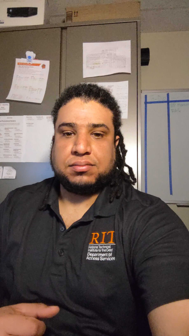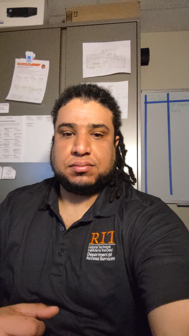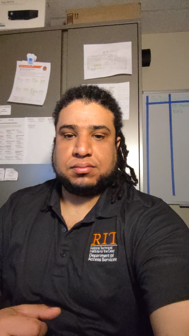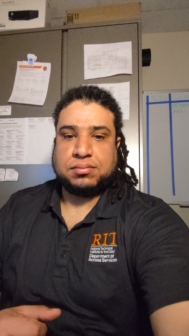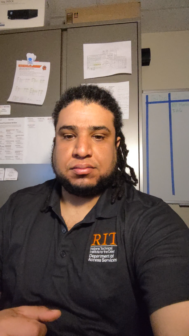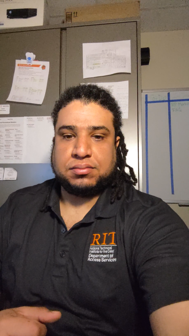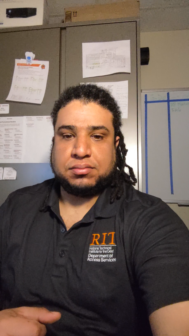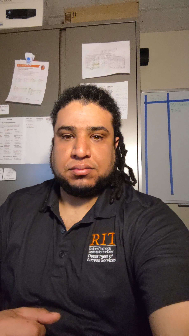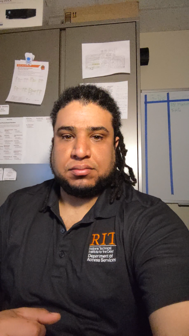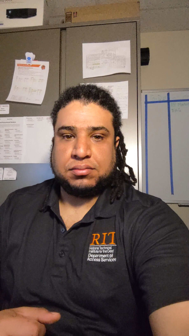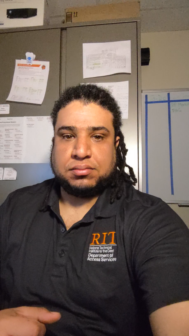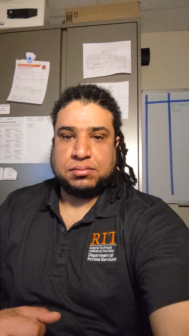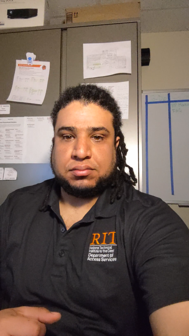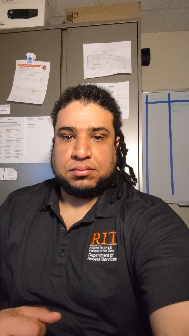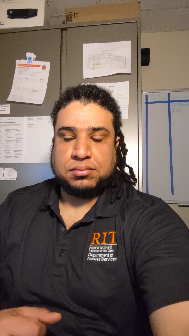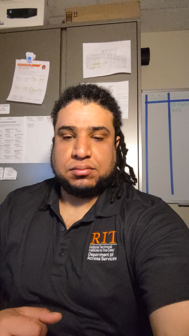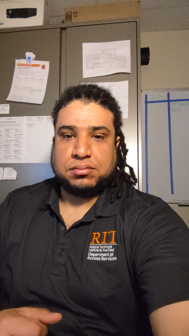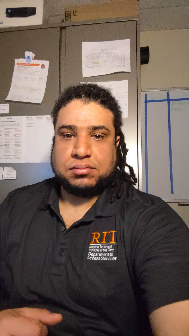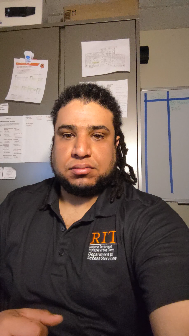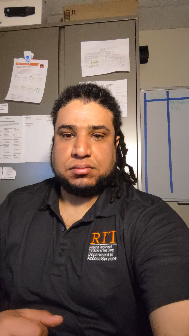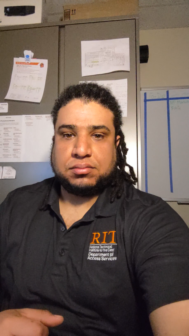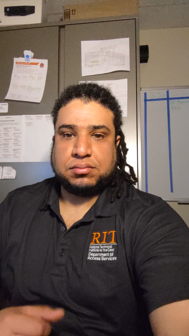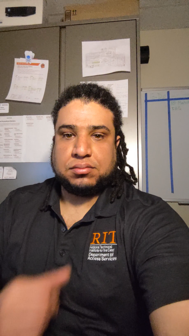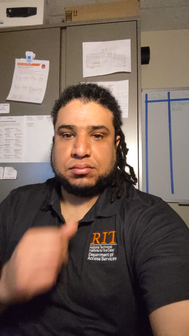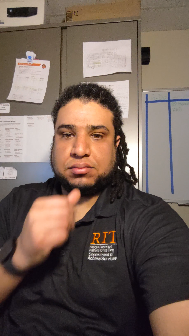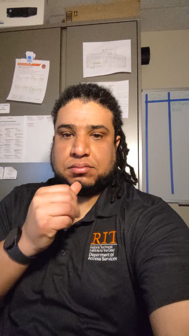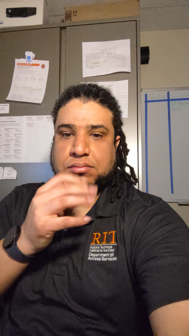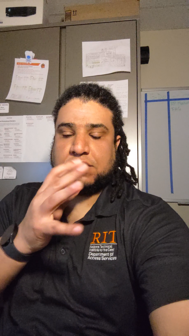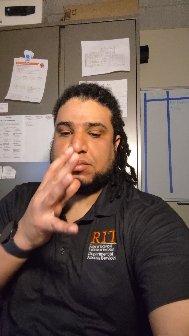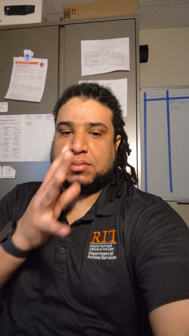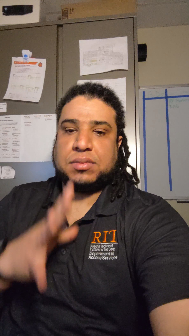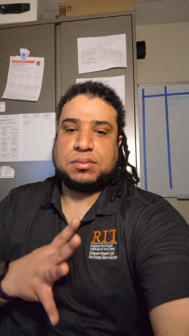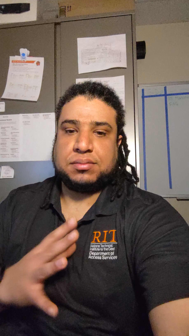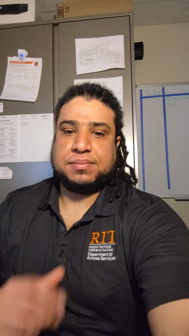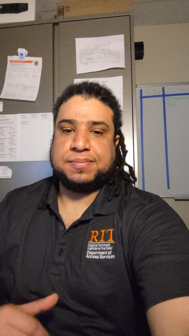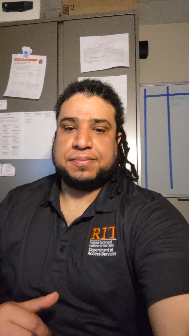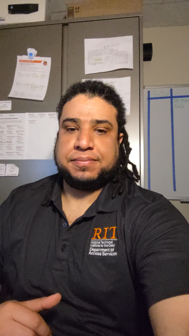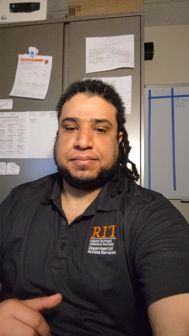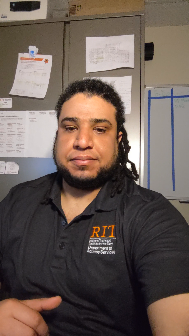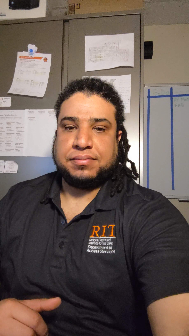lady